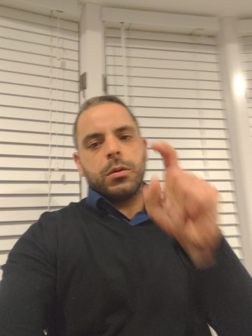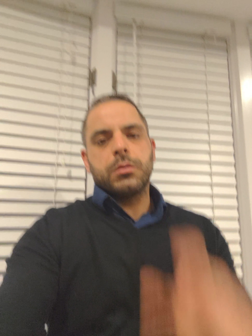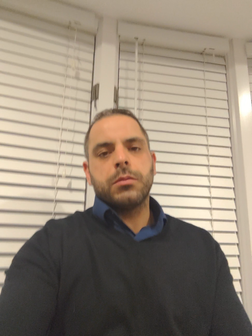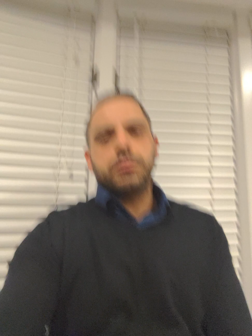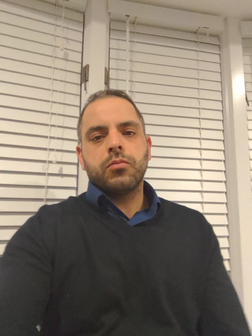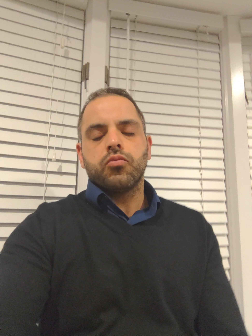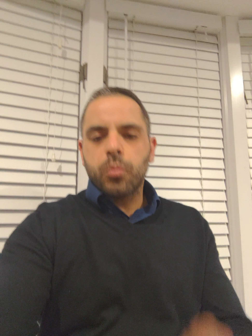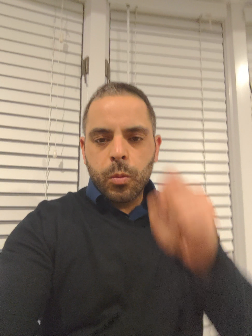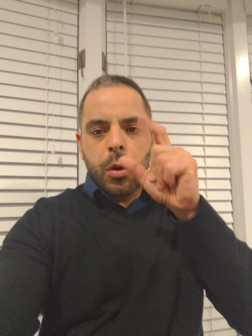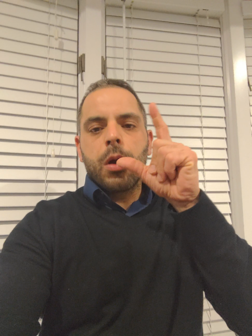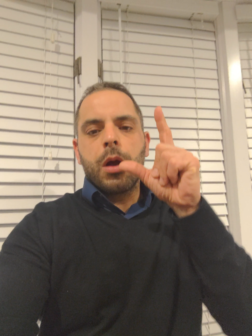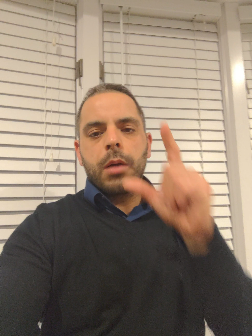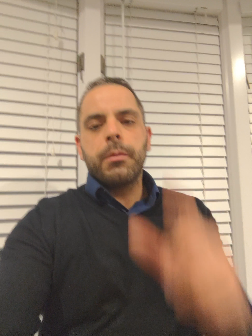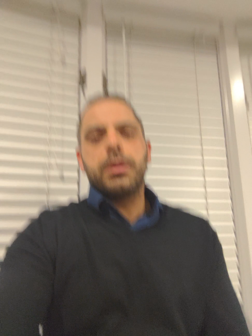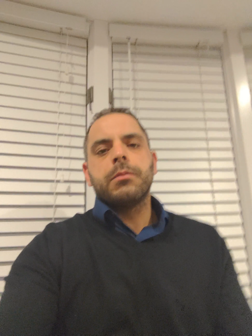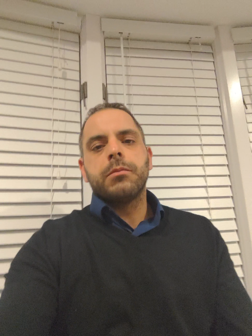wake